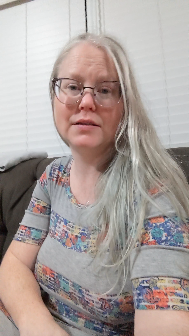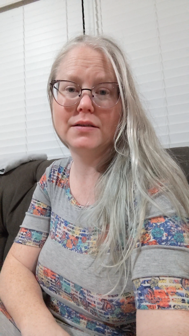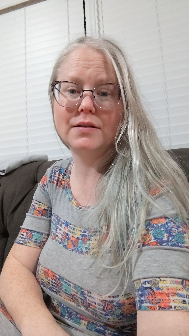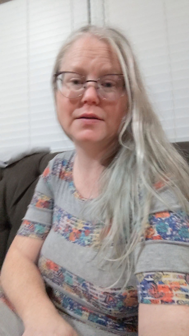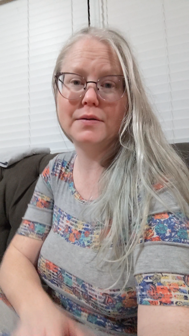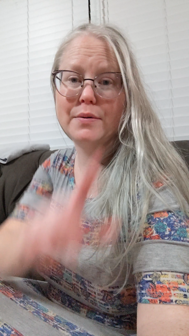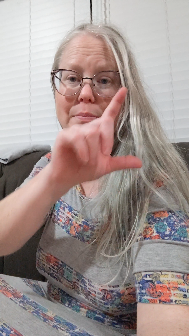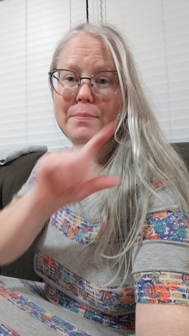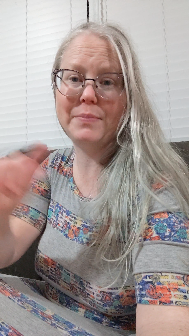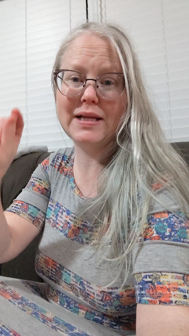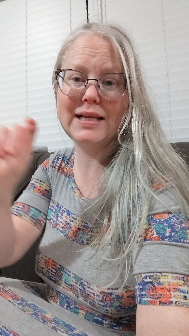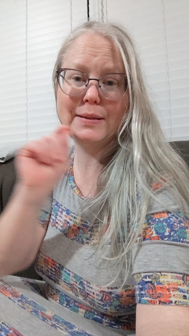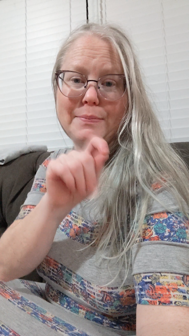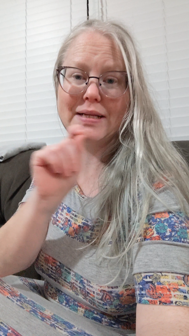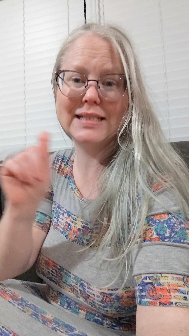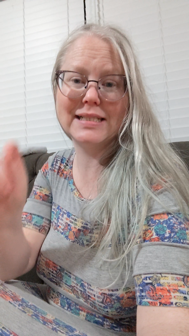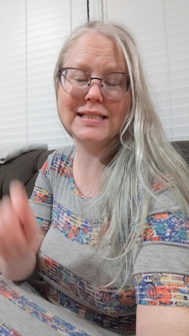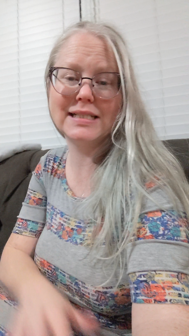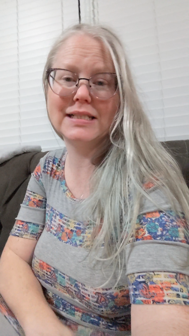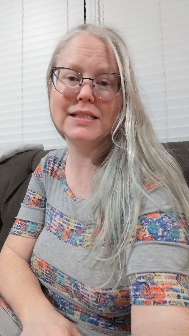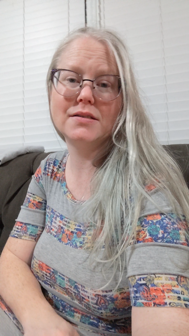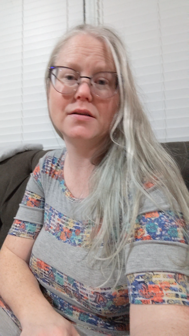peas